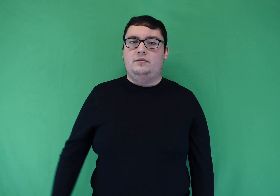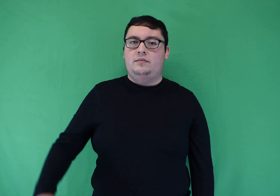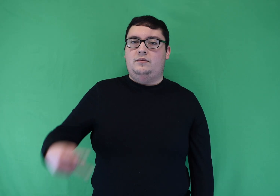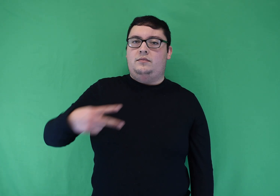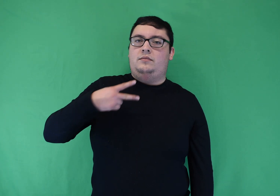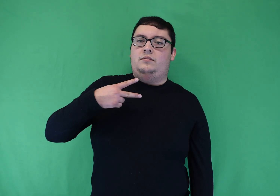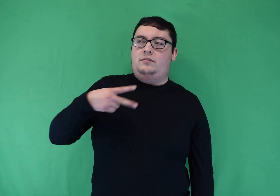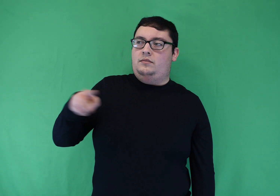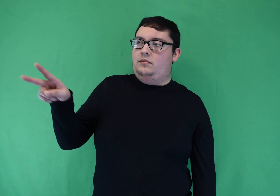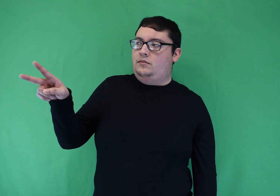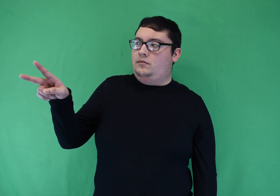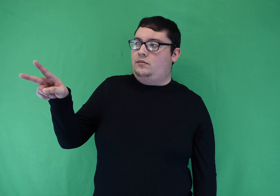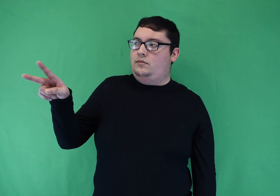su